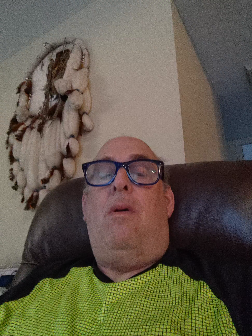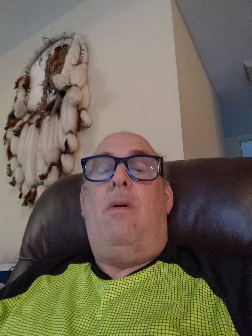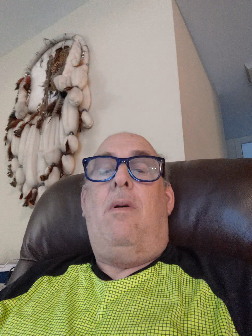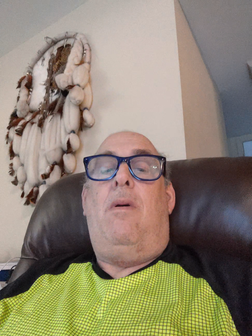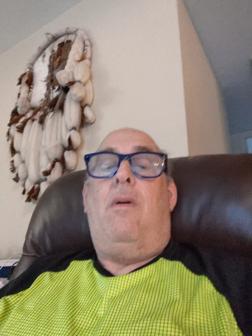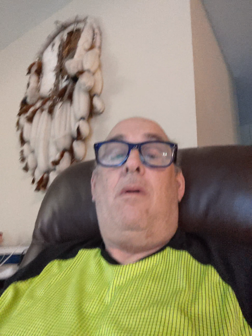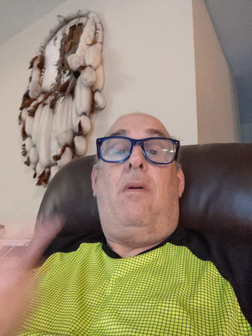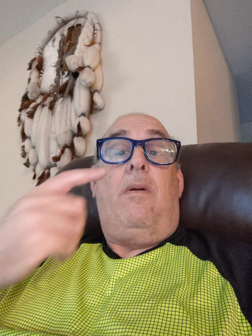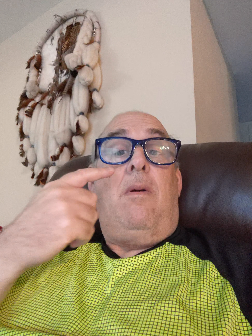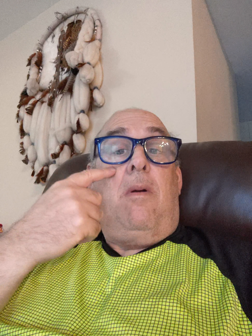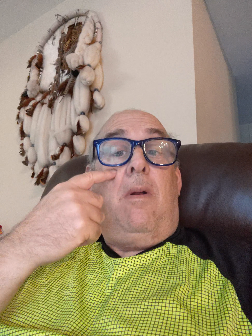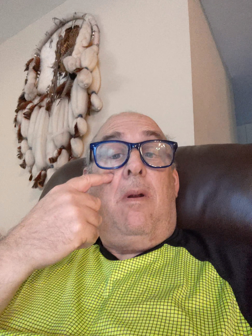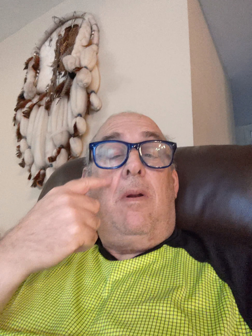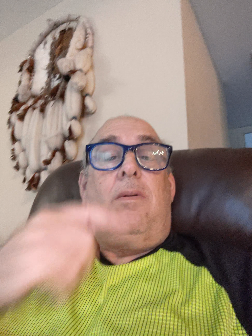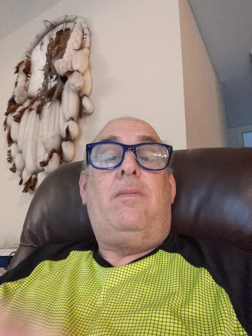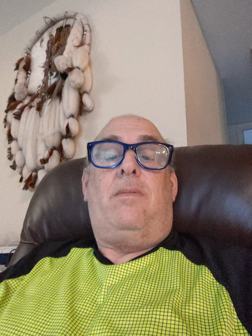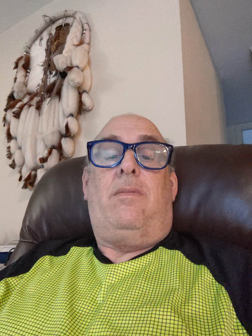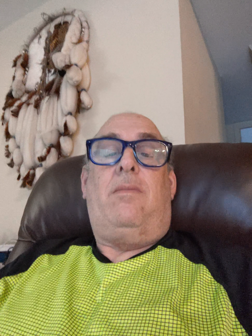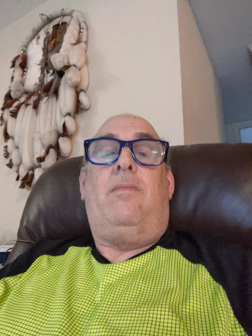eye